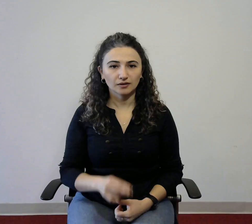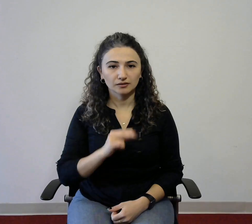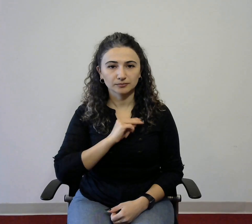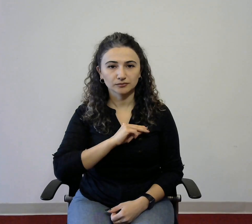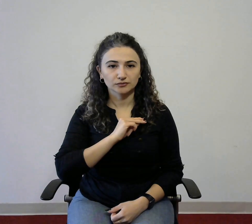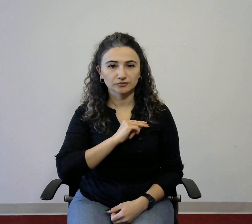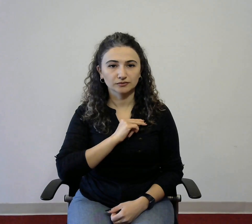işləmək